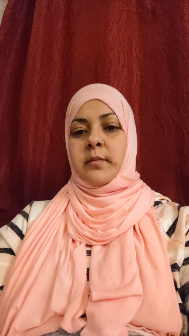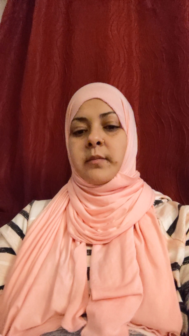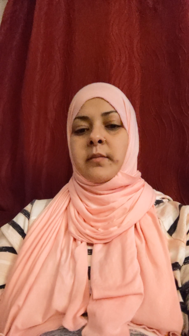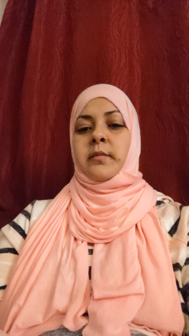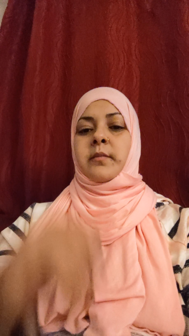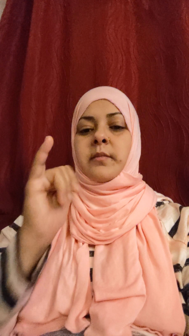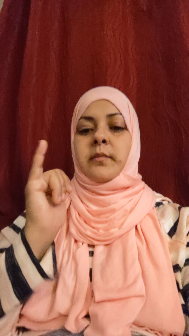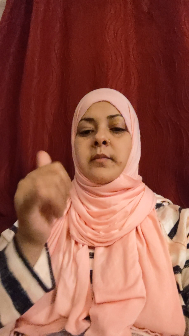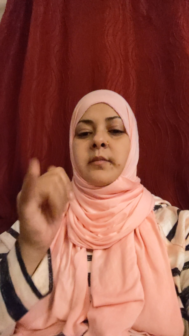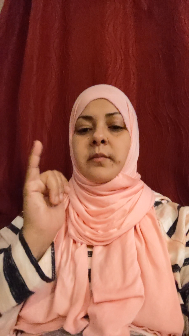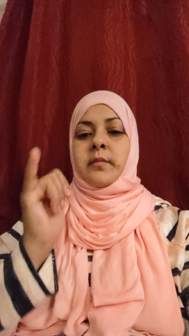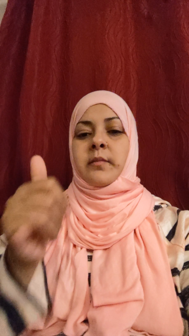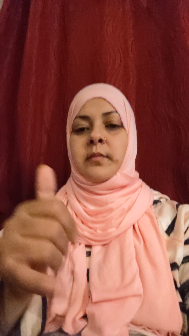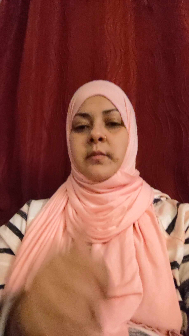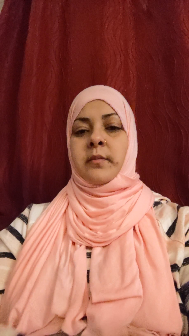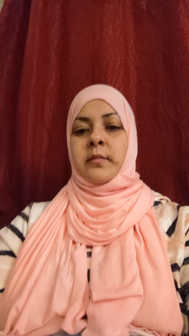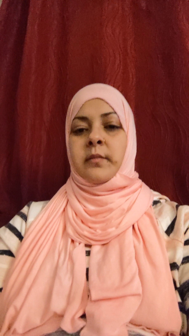rocking chair